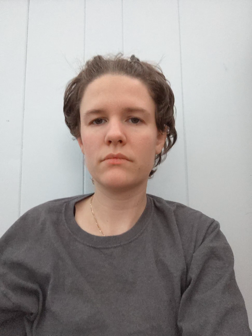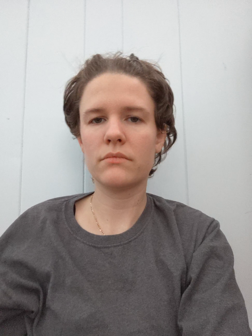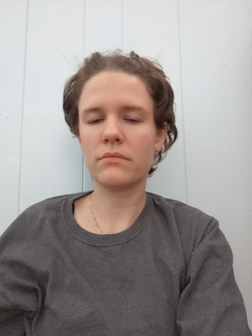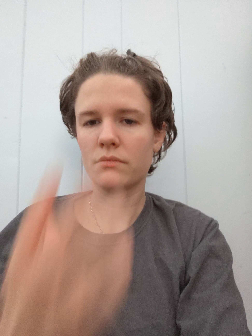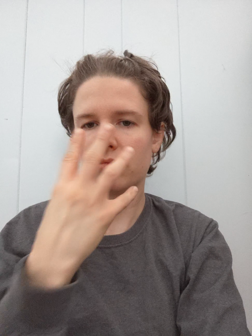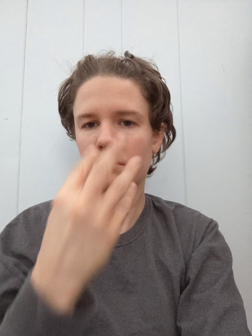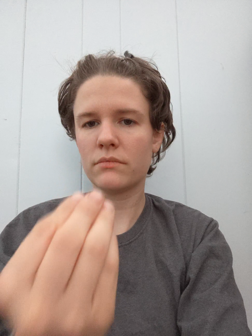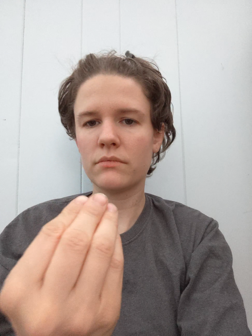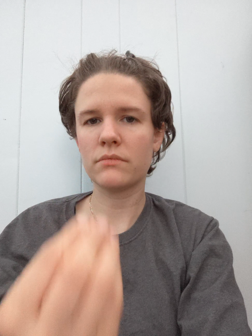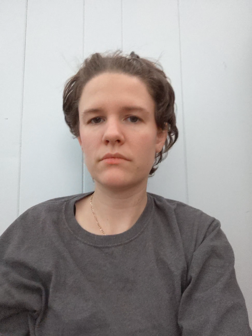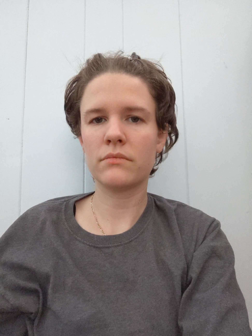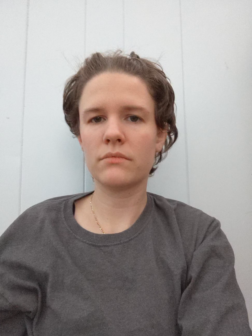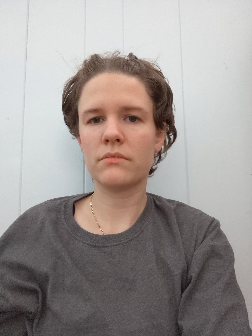wolf